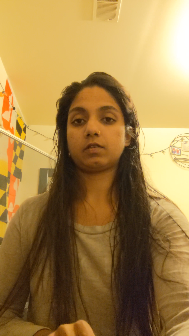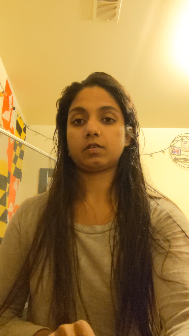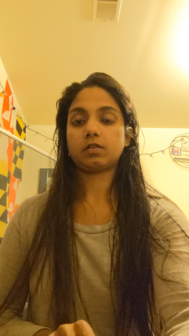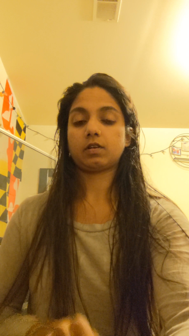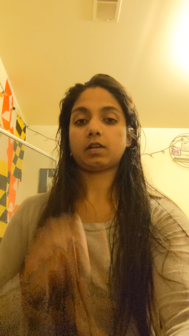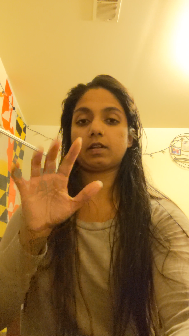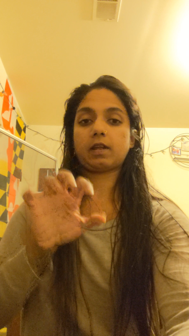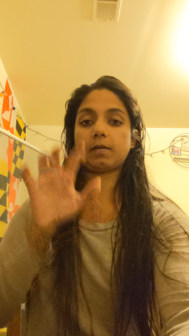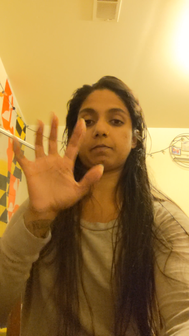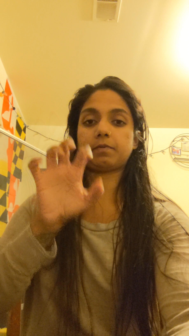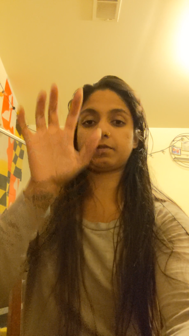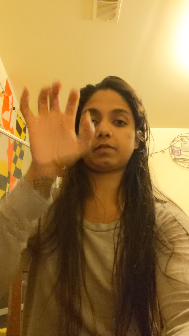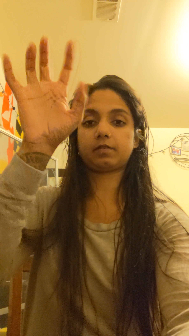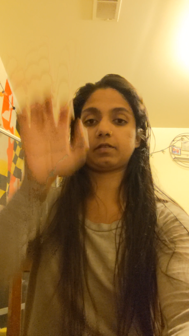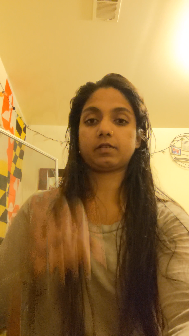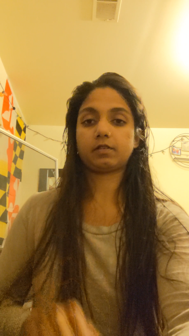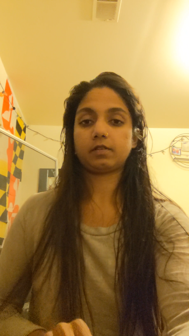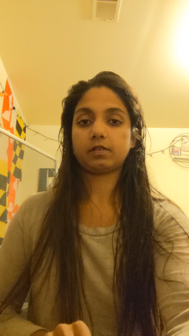climb